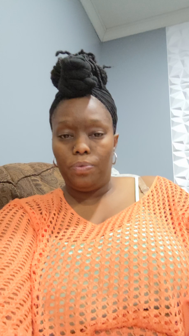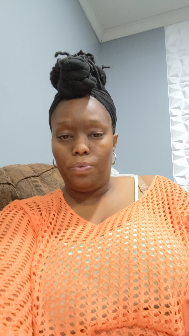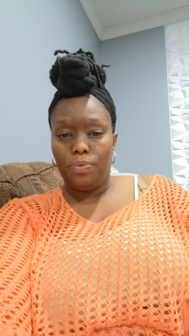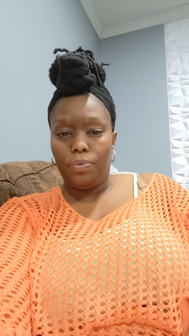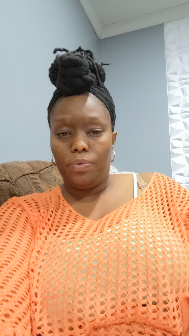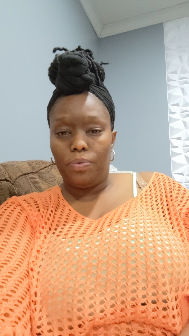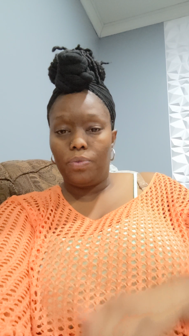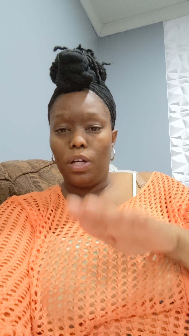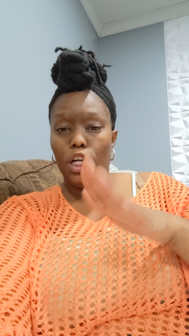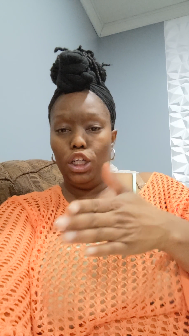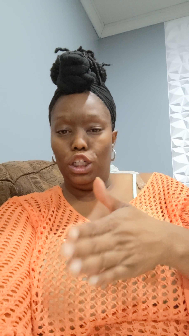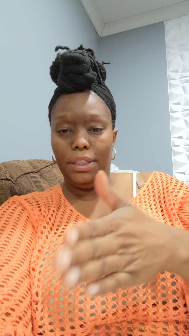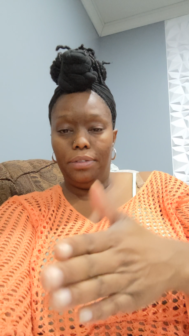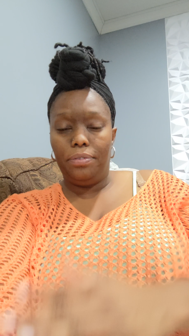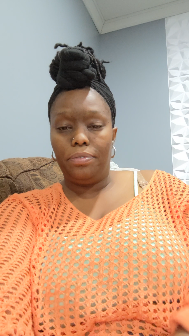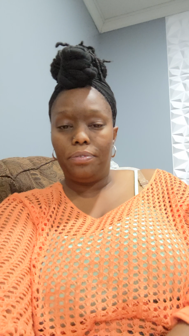cook